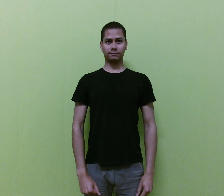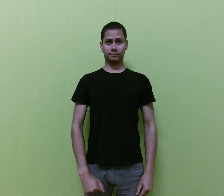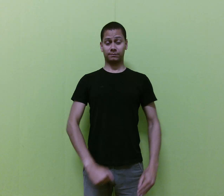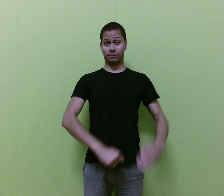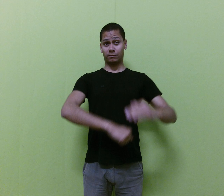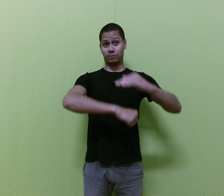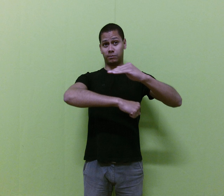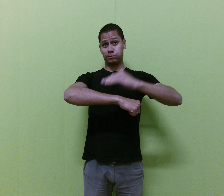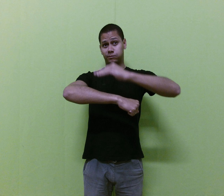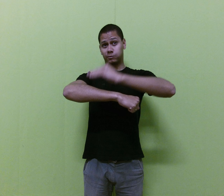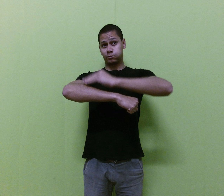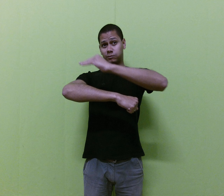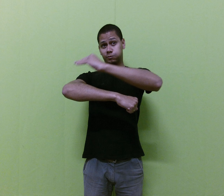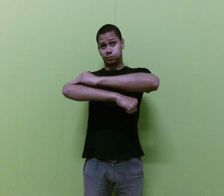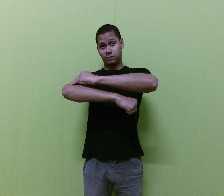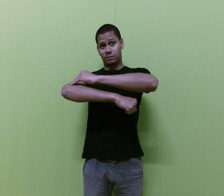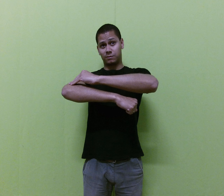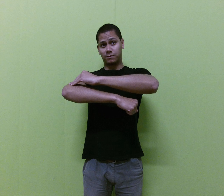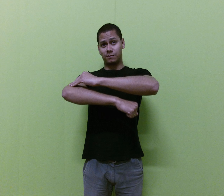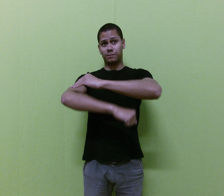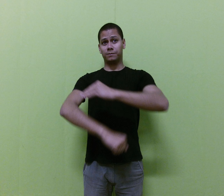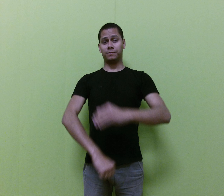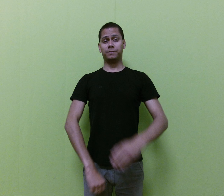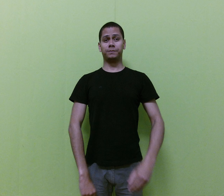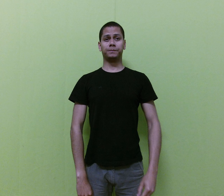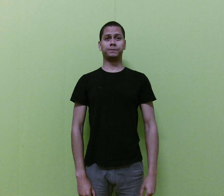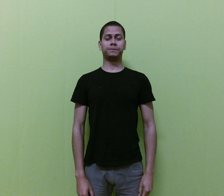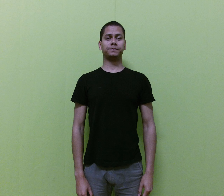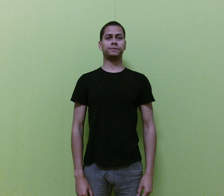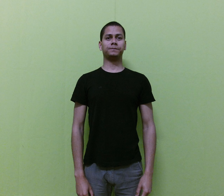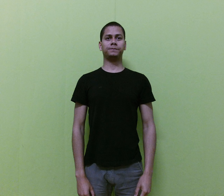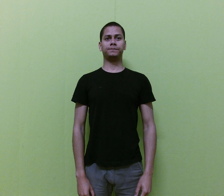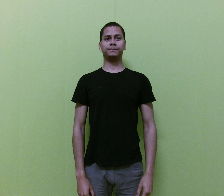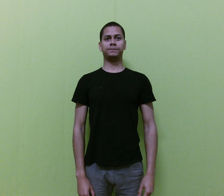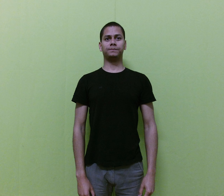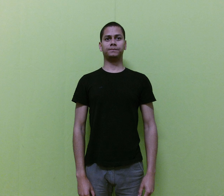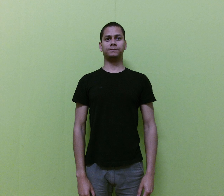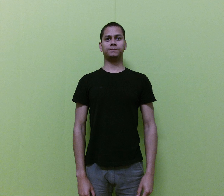sapo